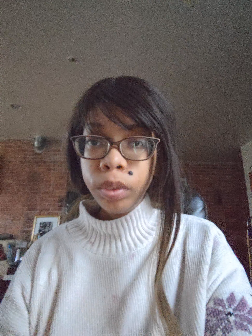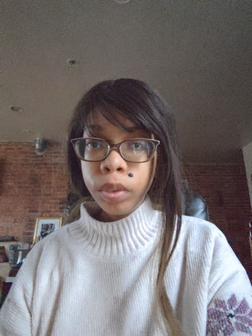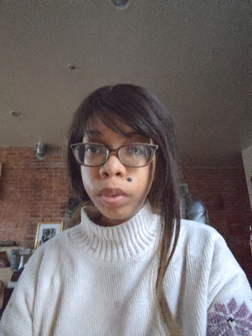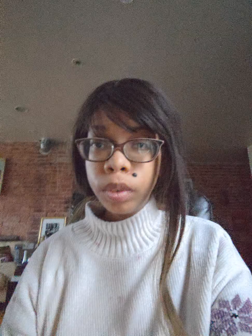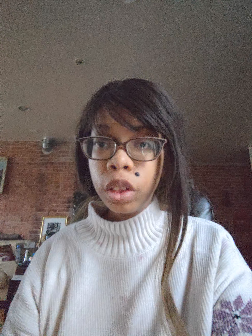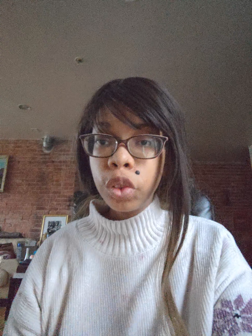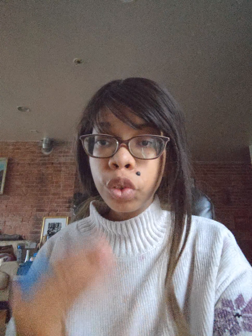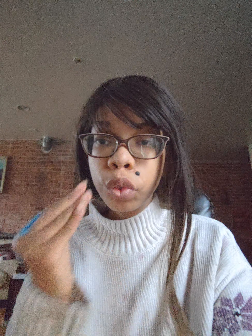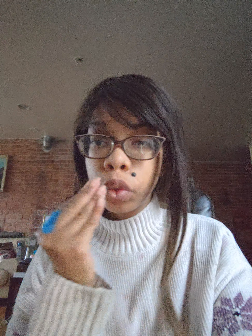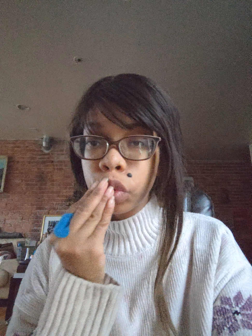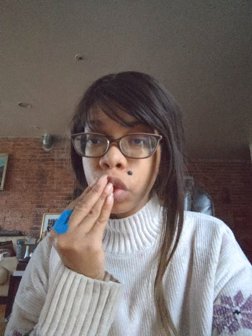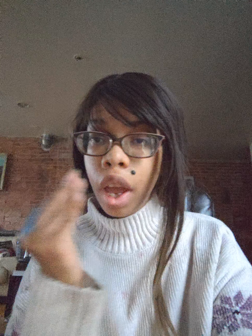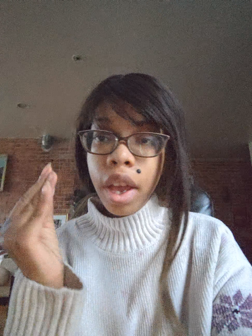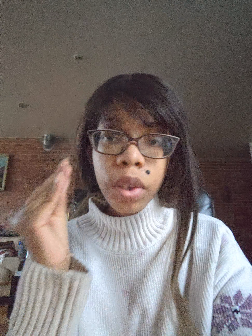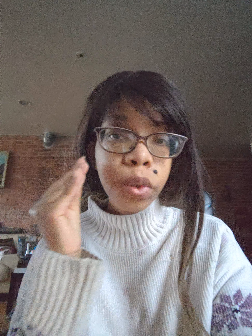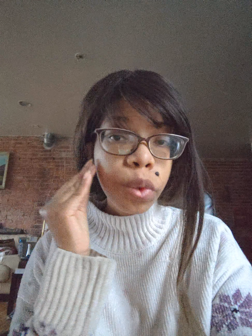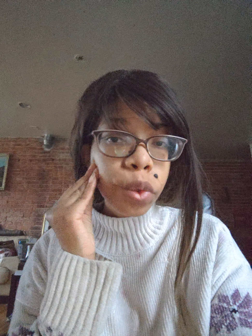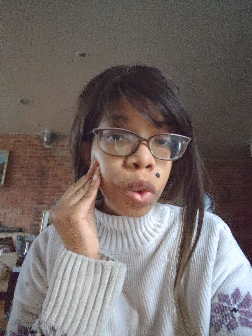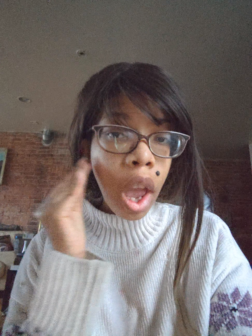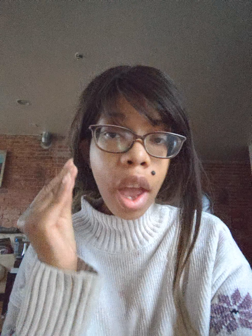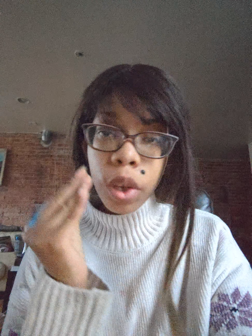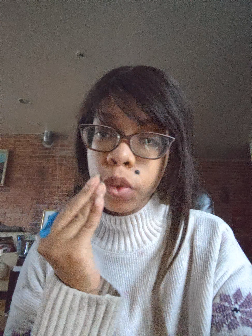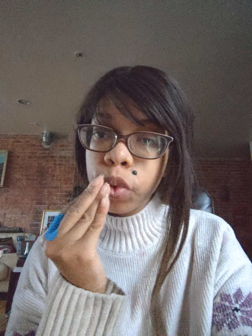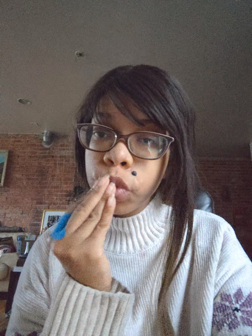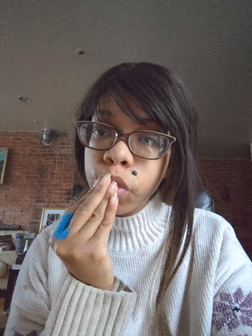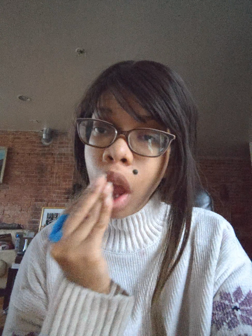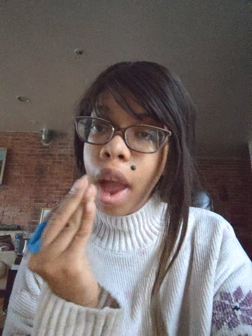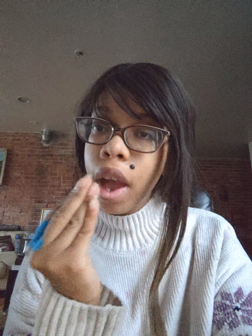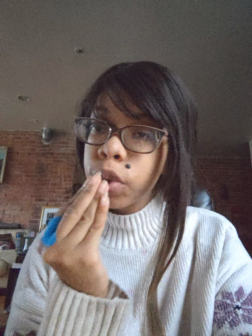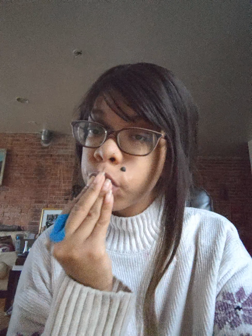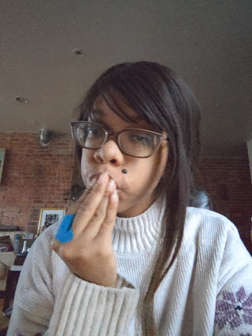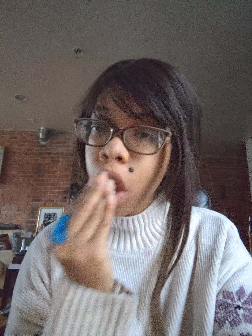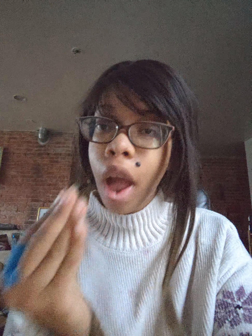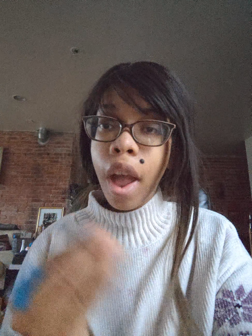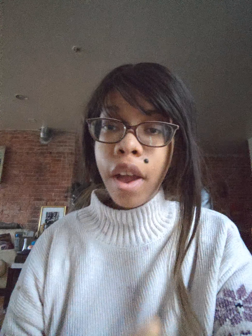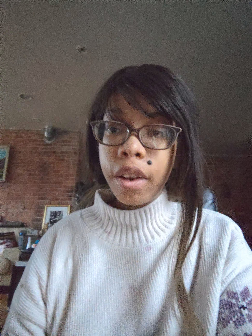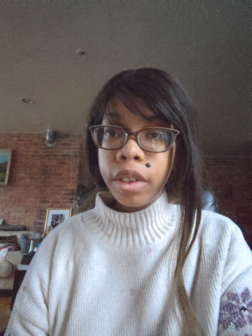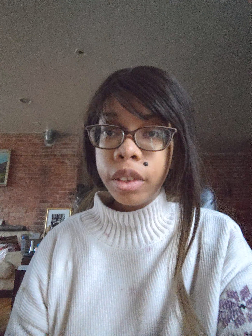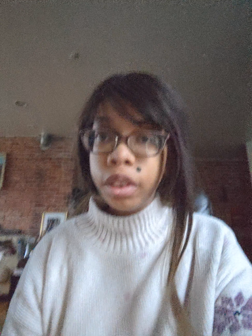kiss